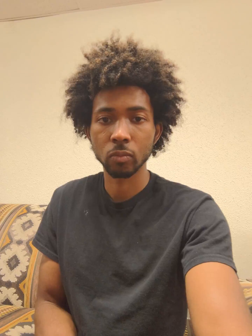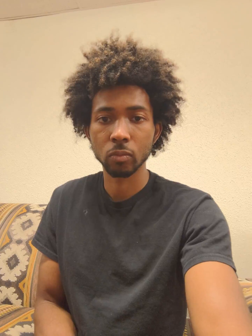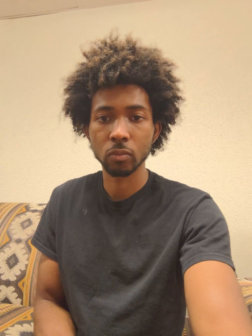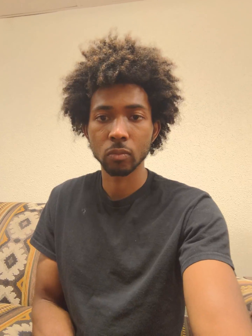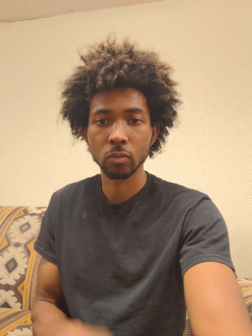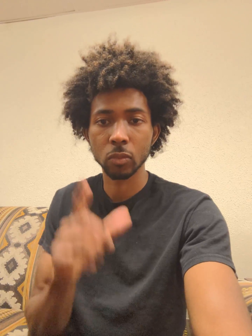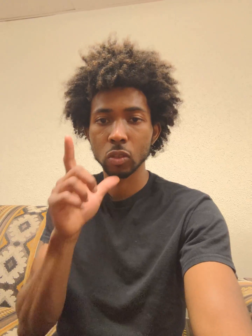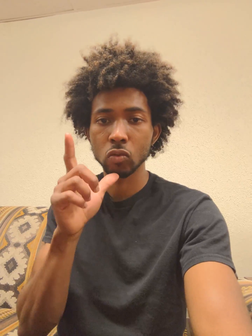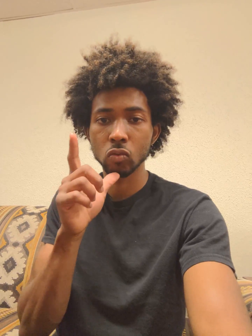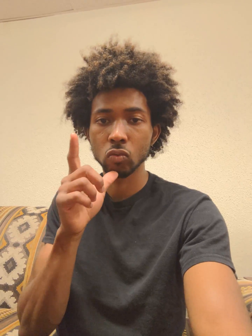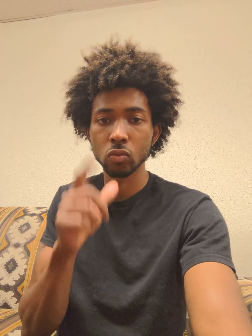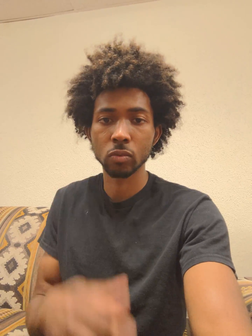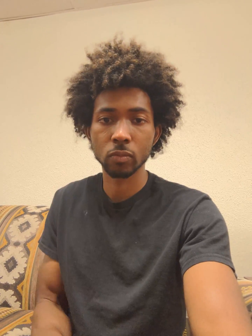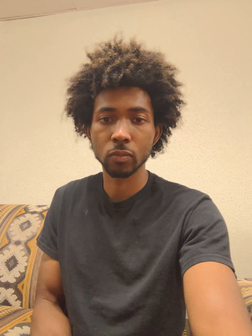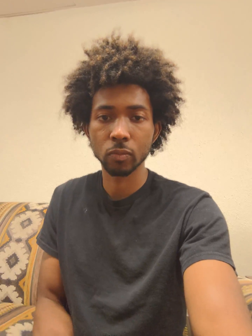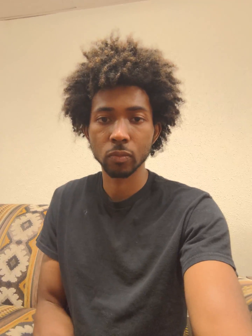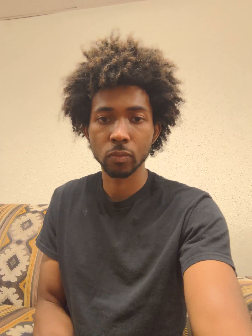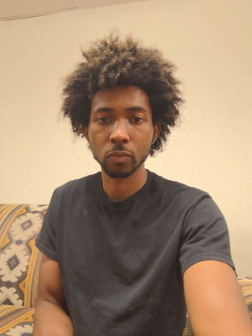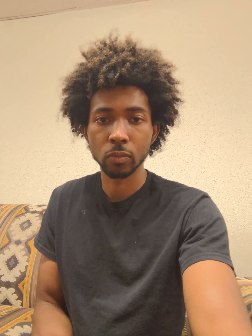lunch